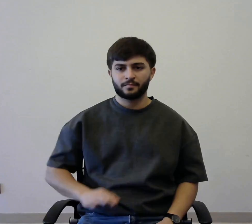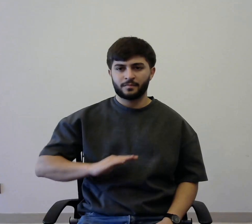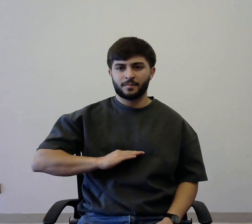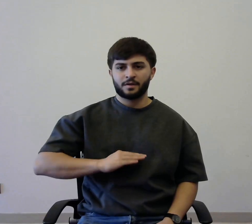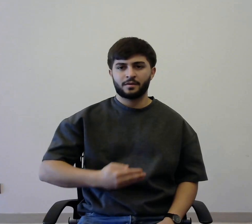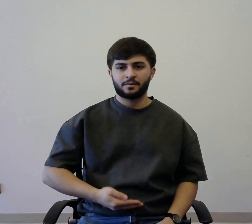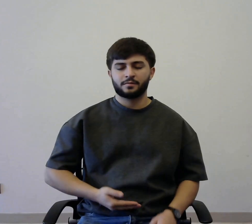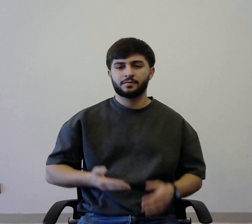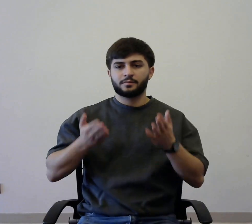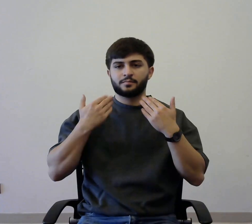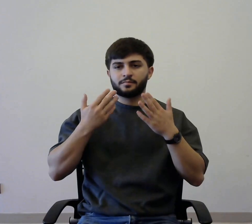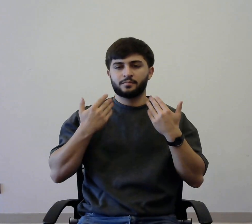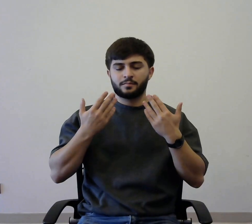bağ